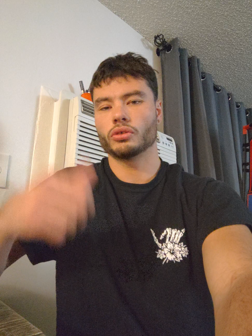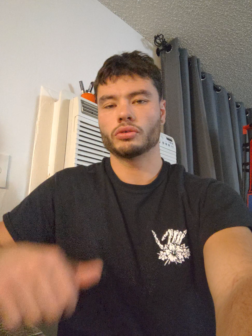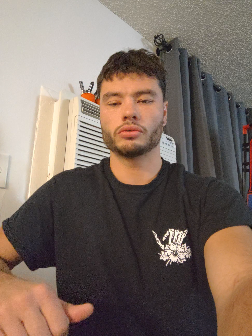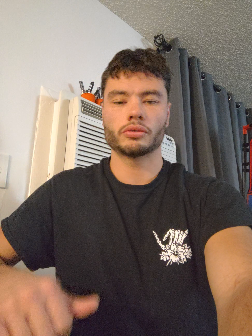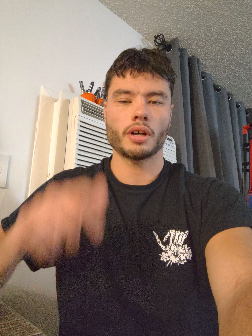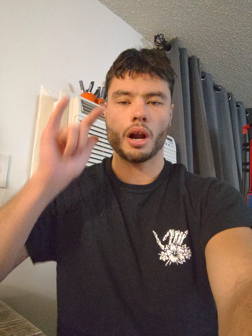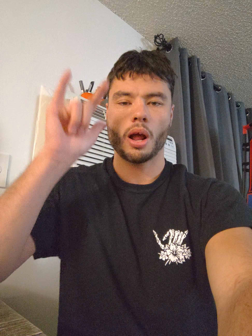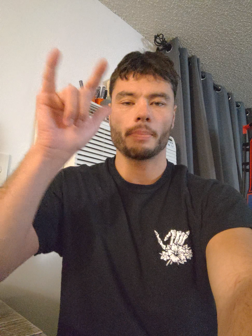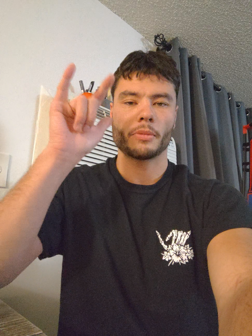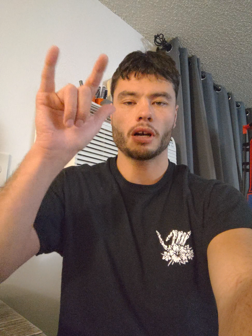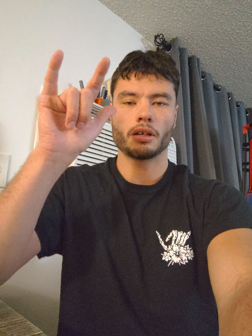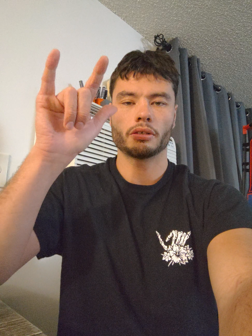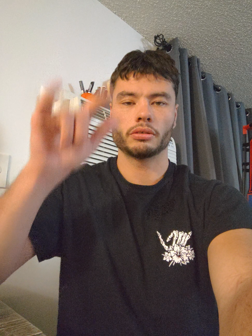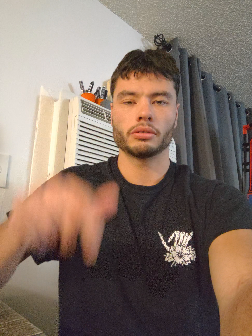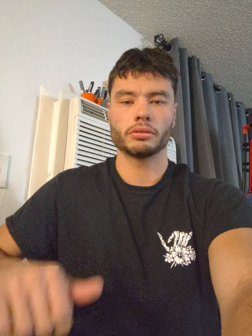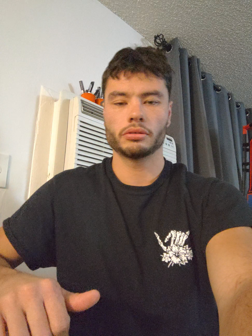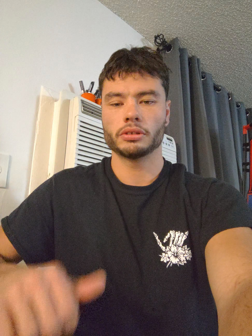airplane